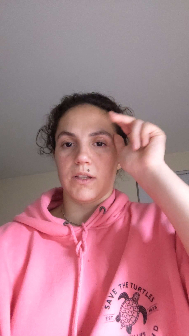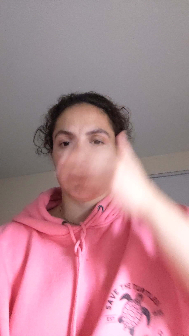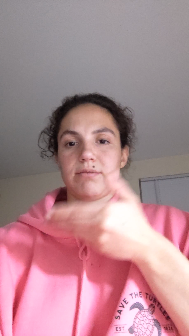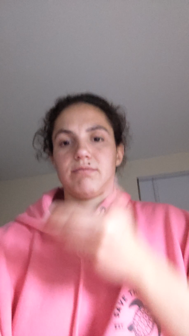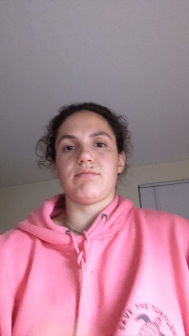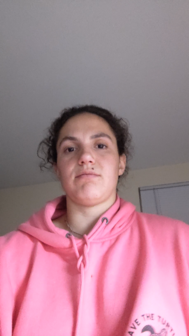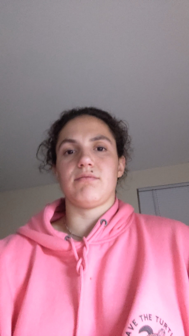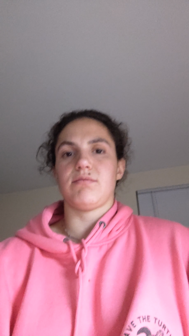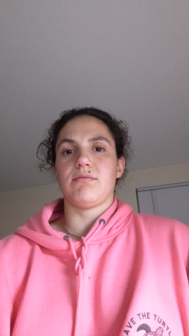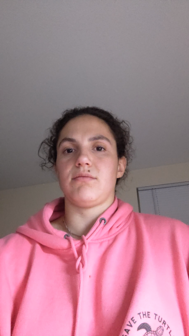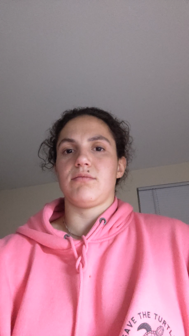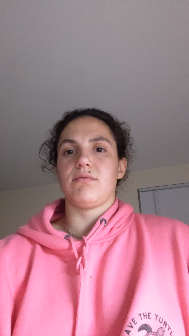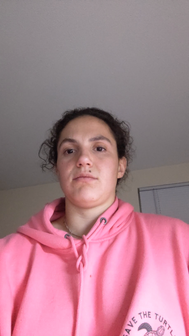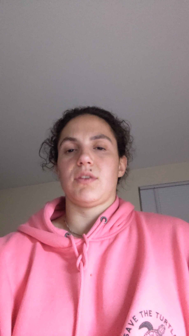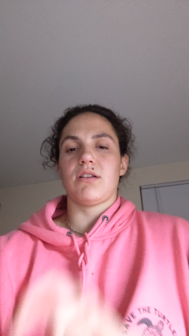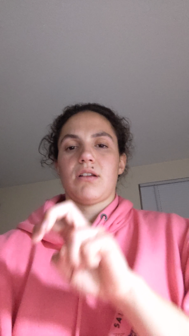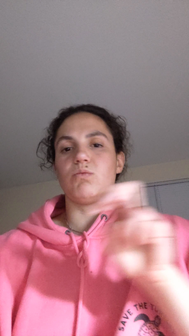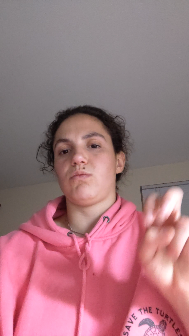couch